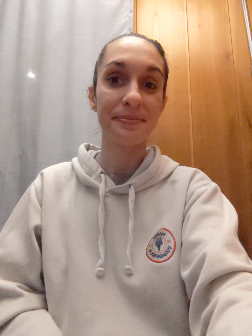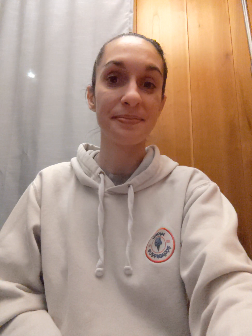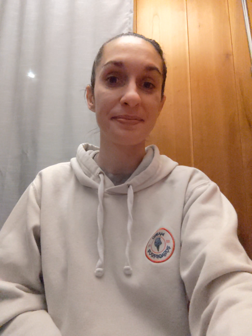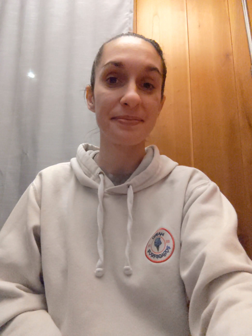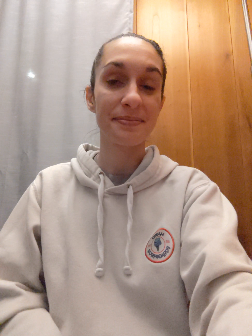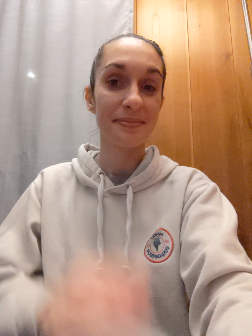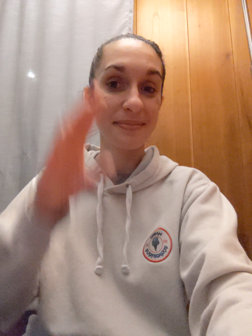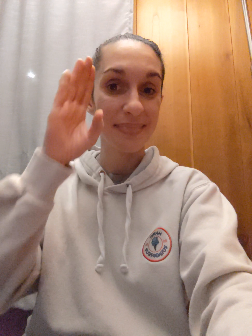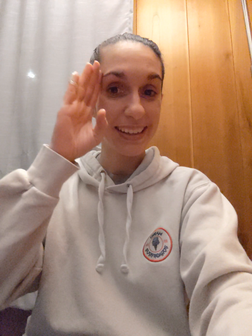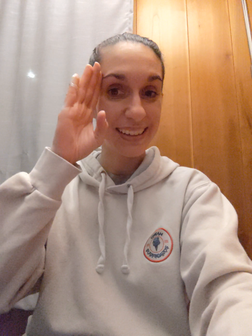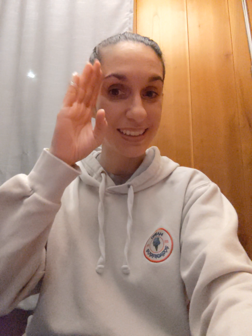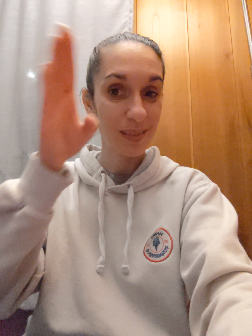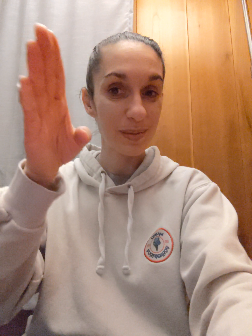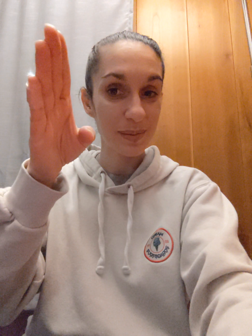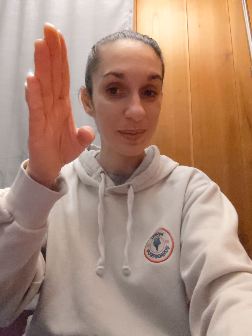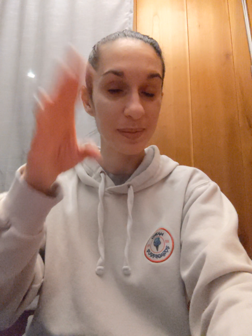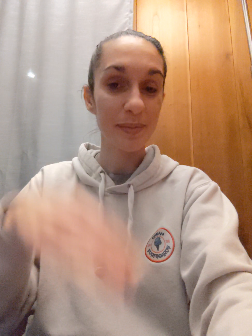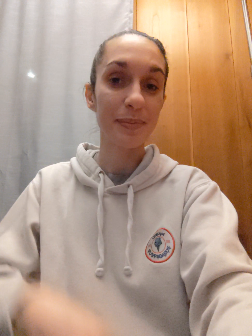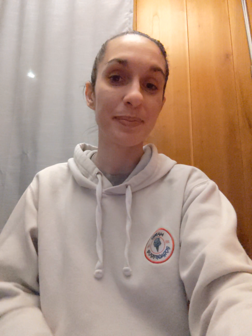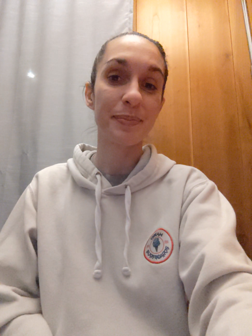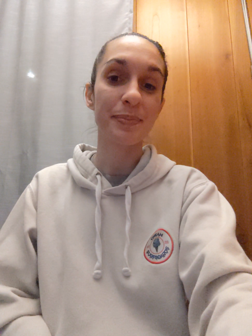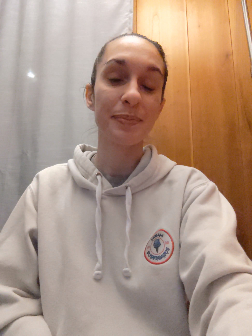hello